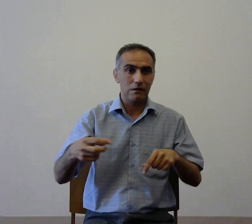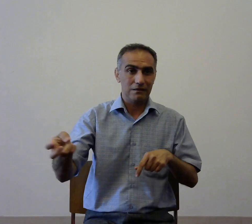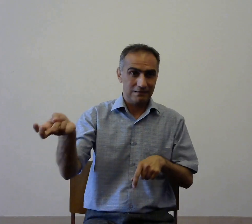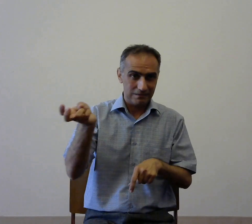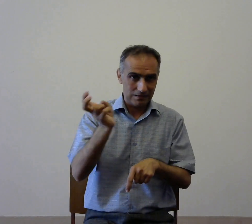gəlmək